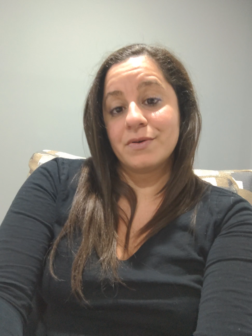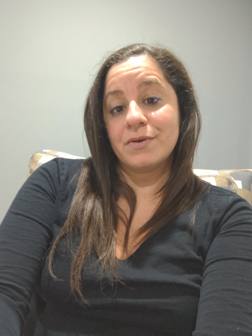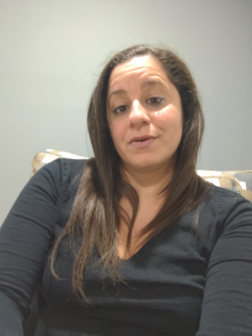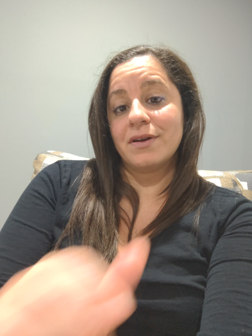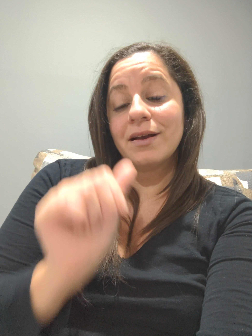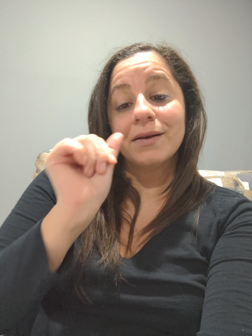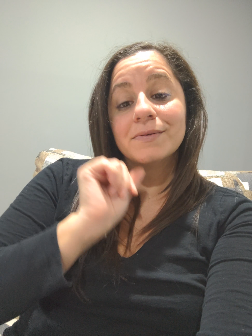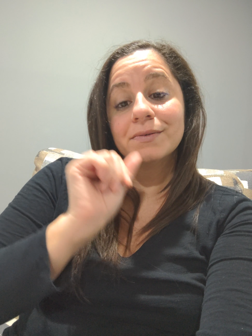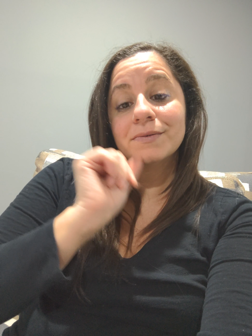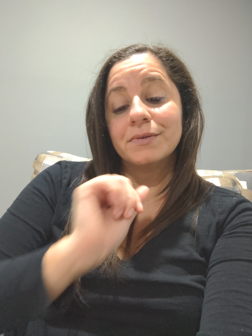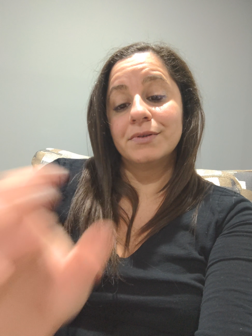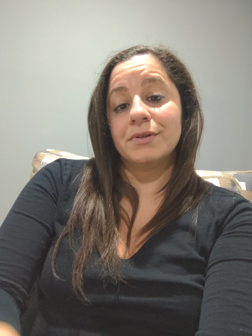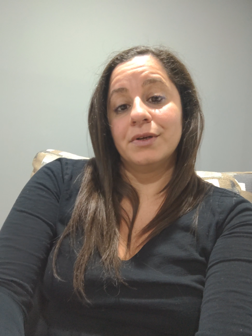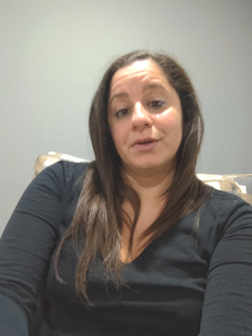aunt